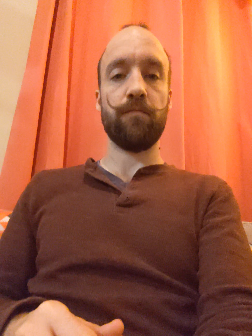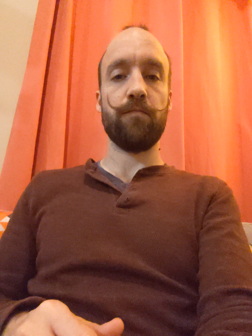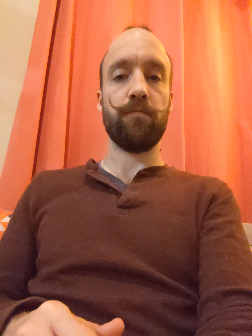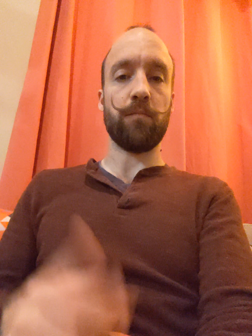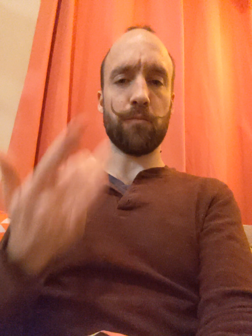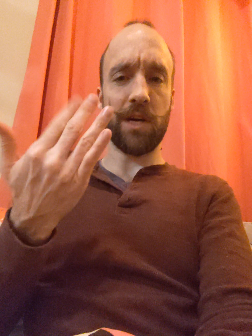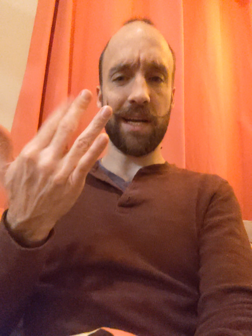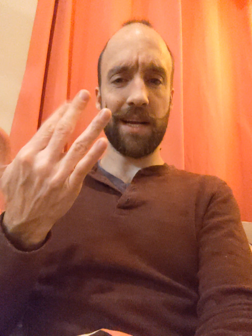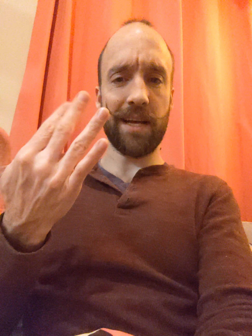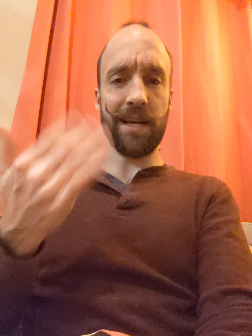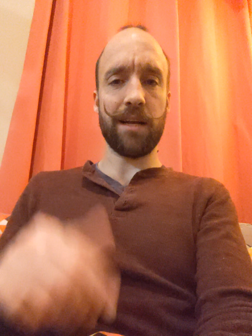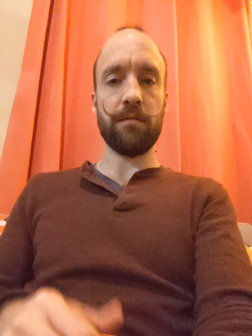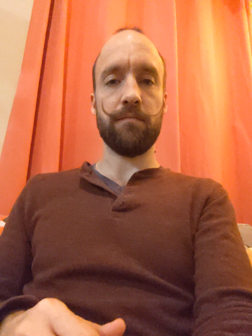wait